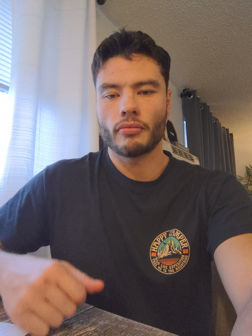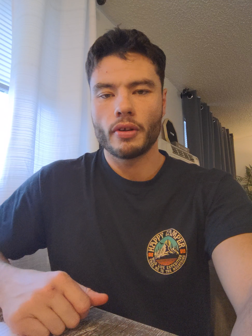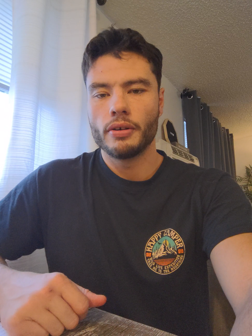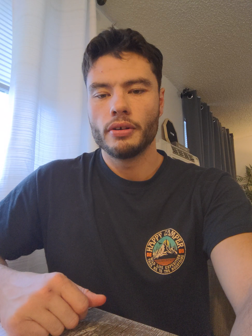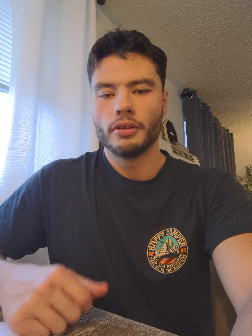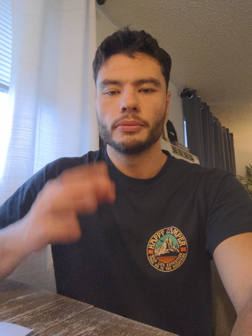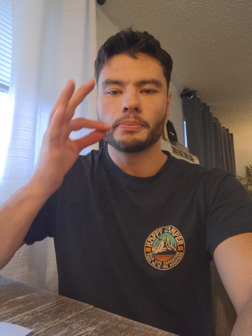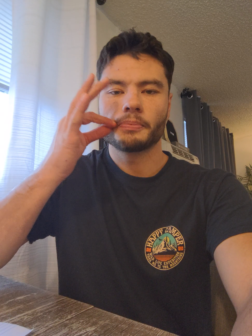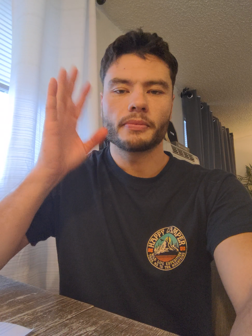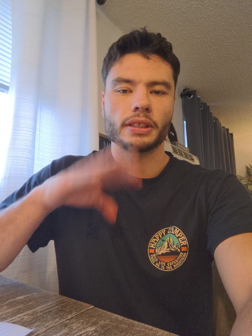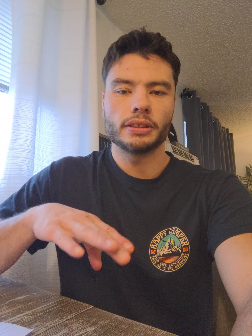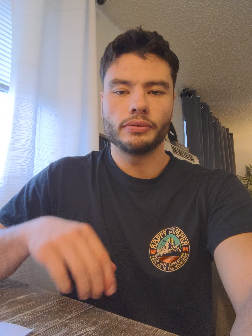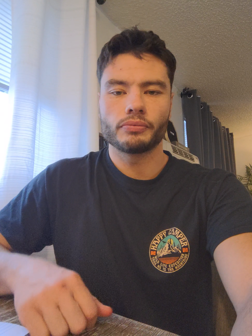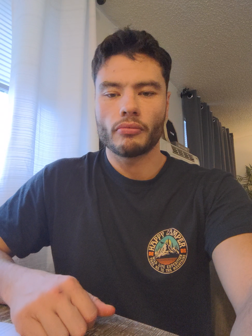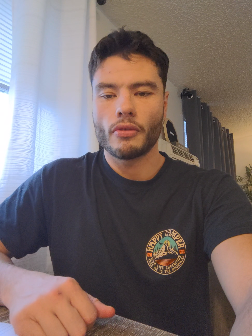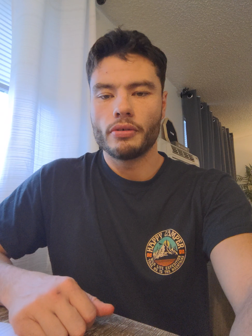bee